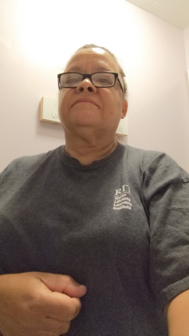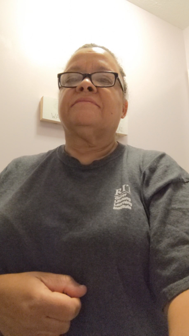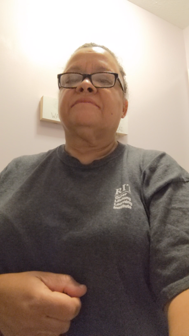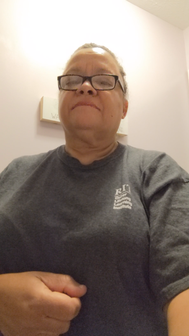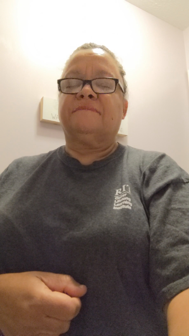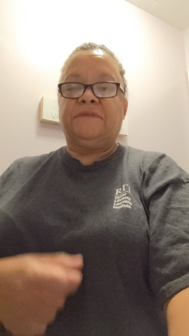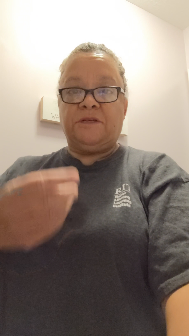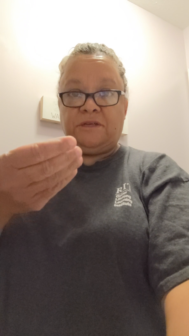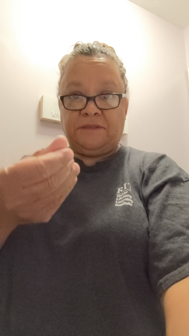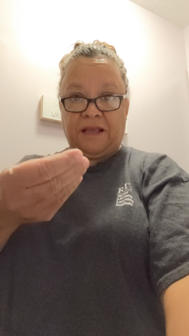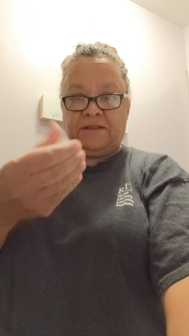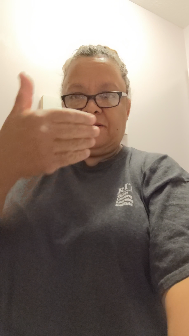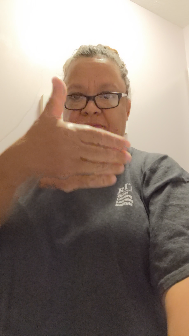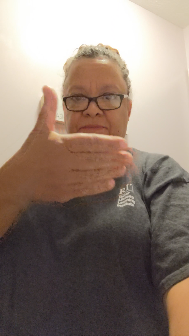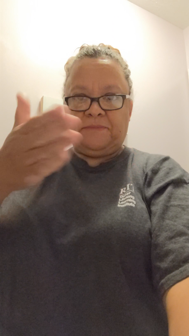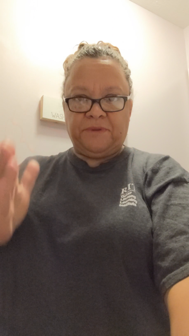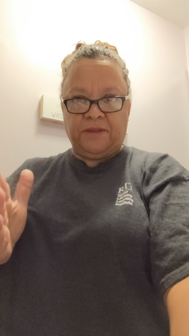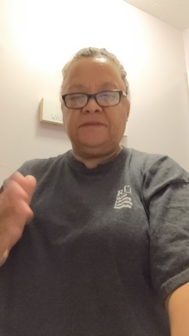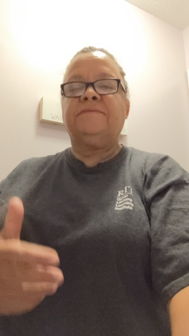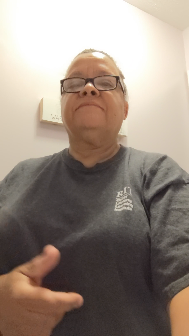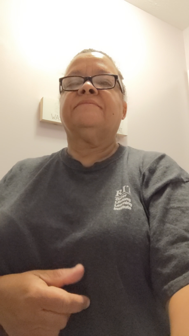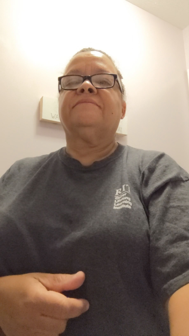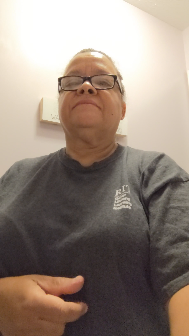sandbox